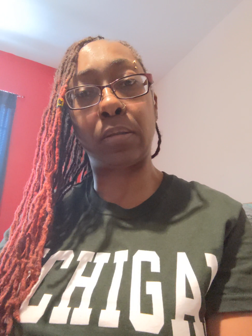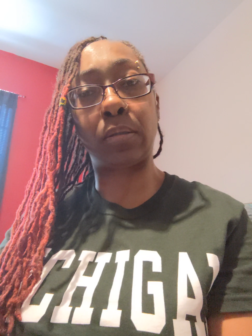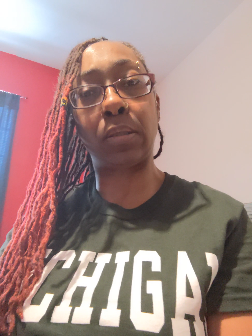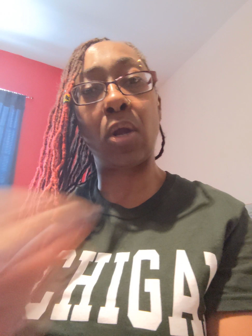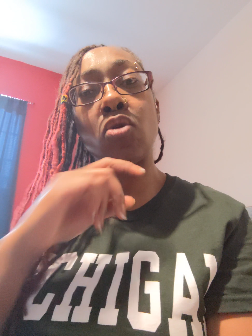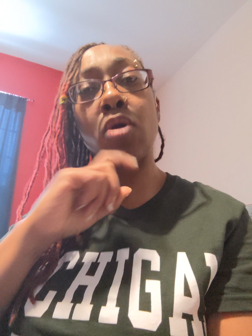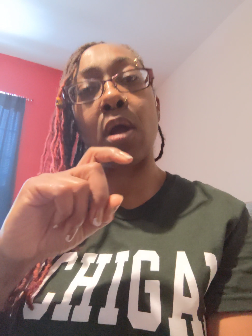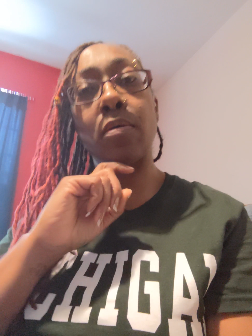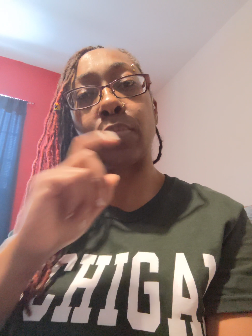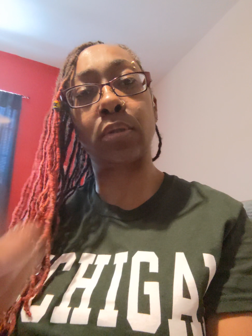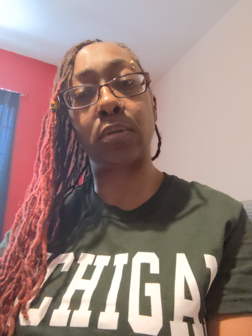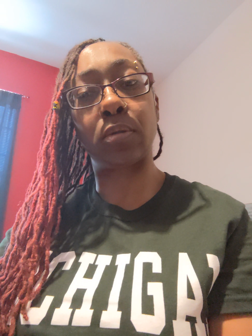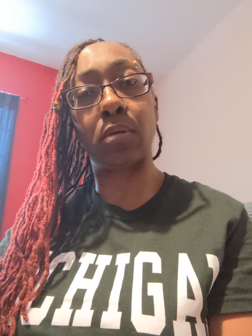garbage